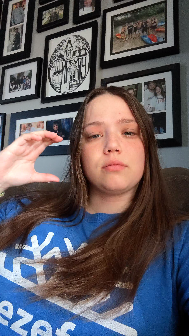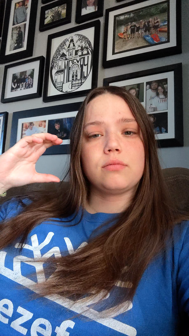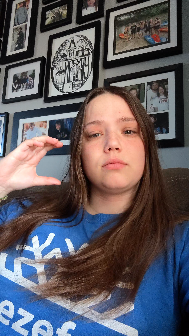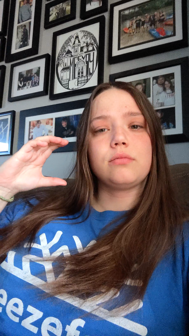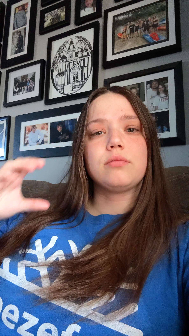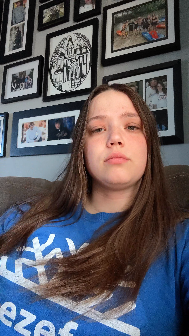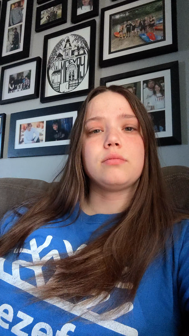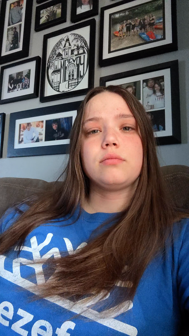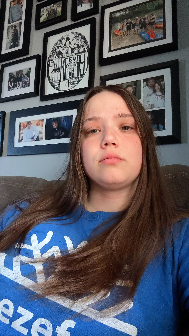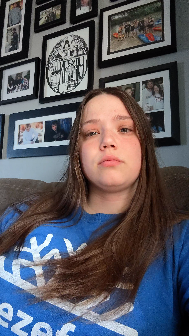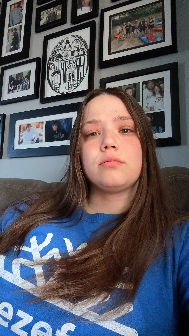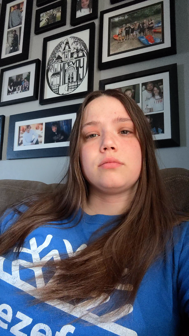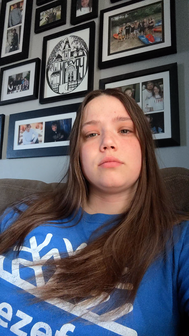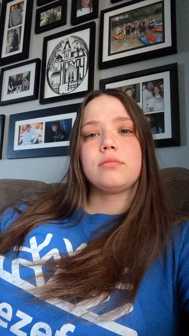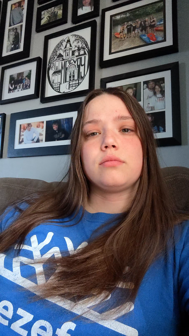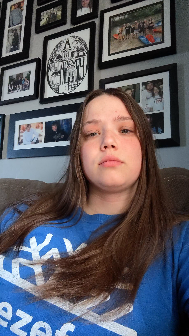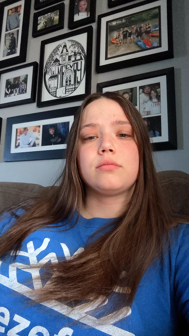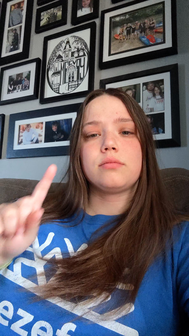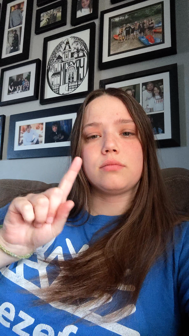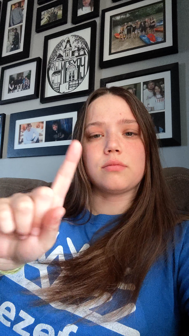bump